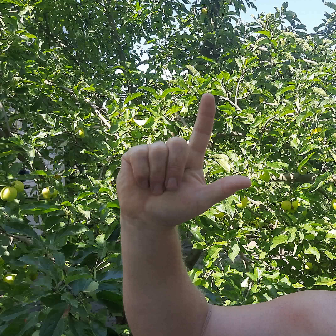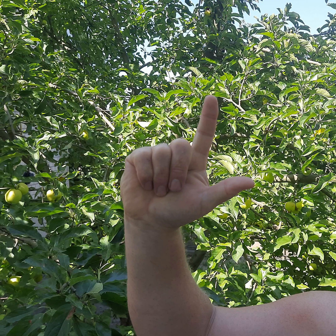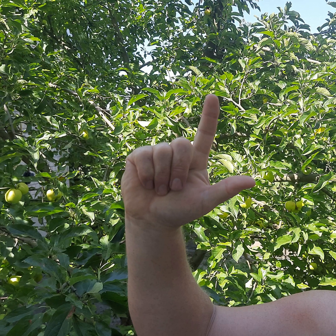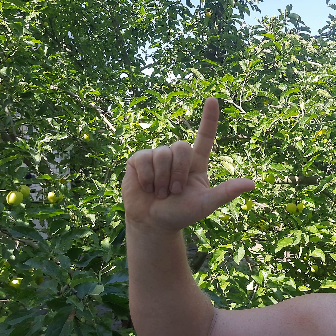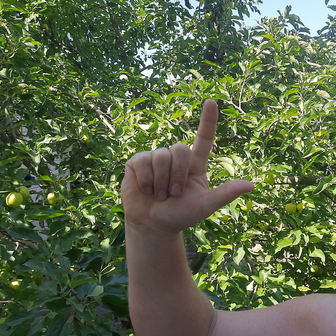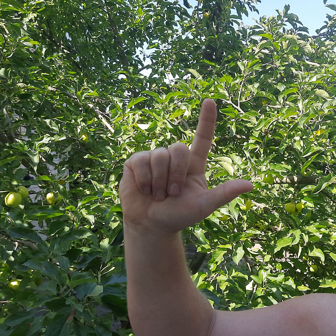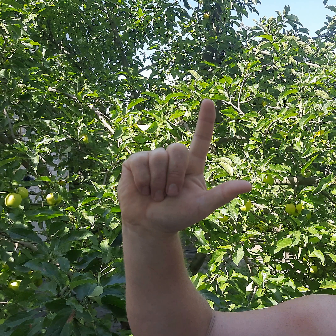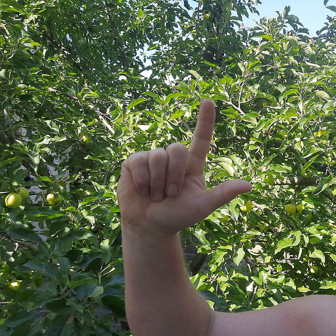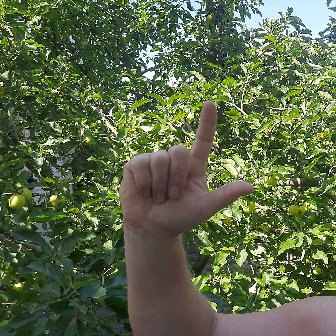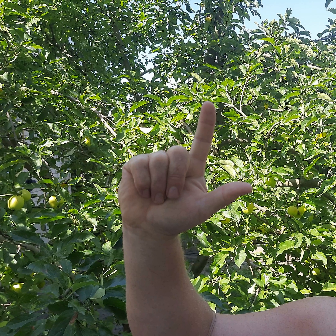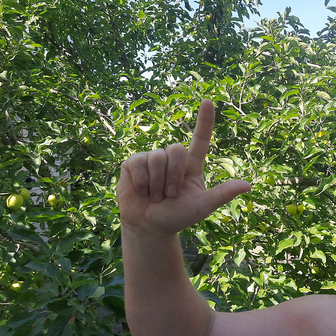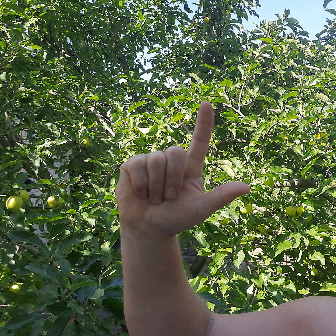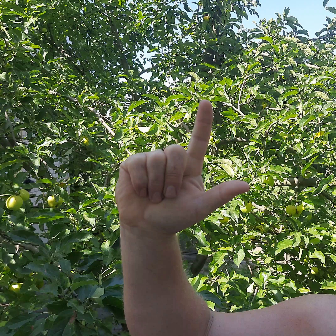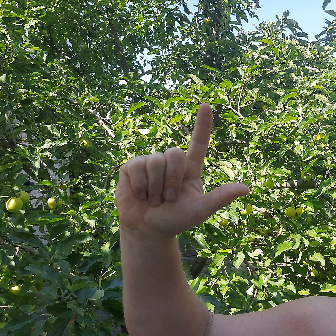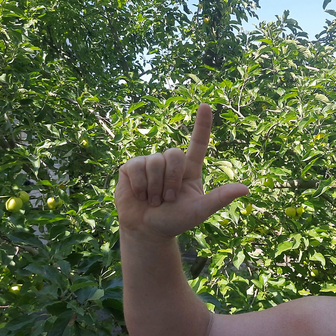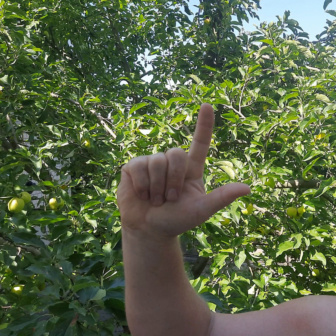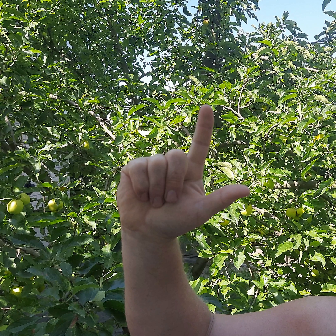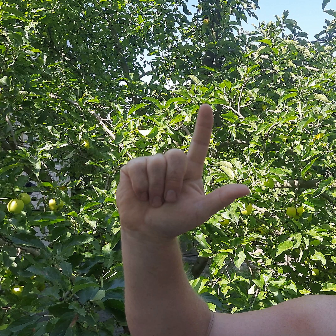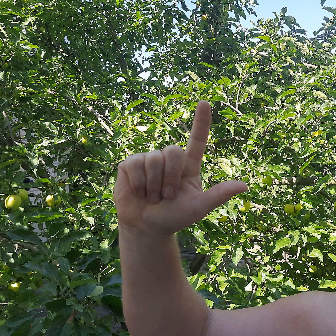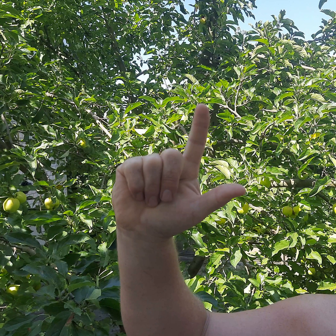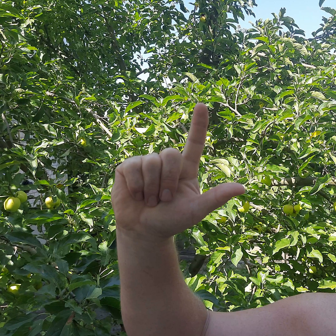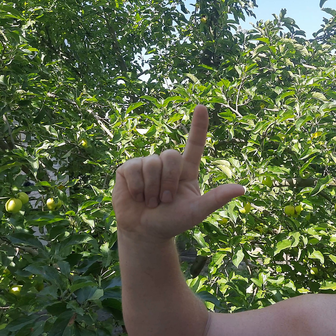Ь